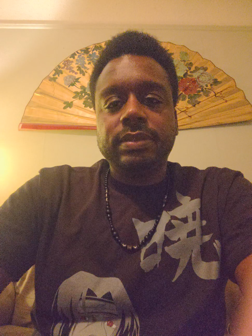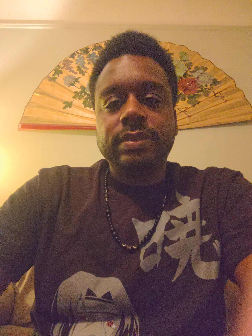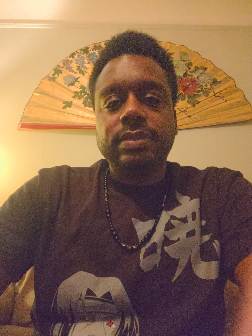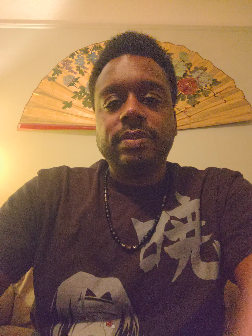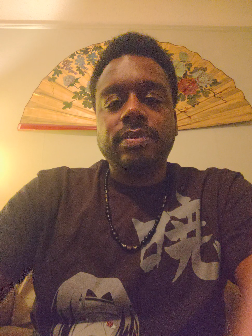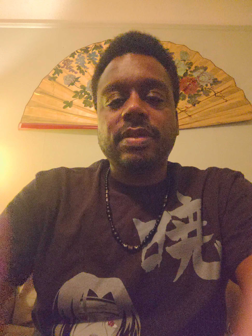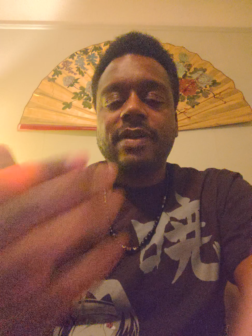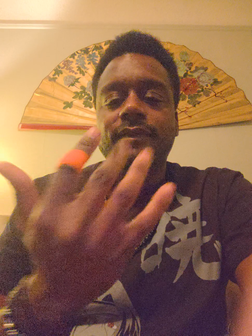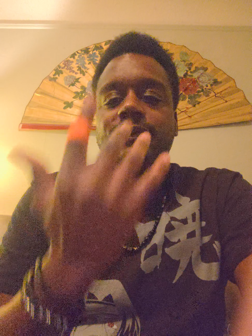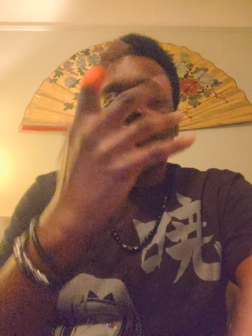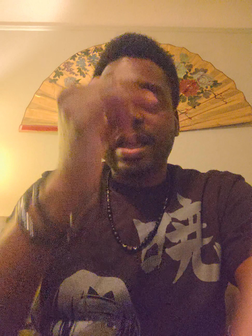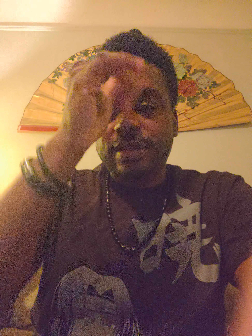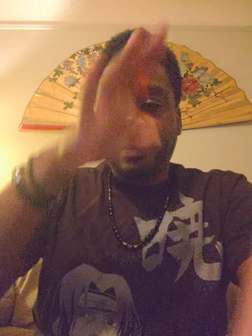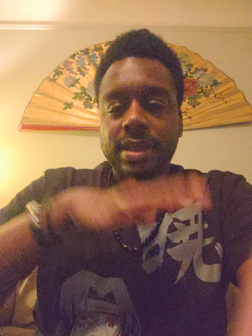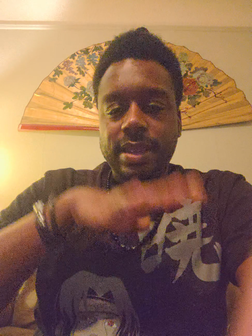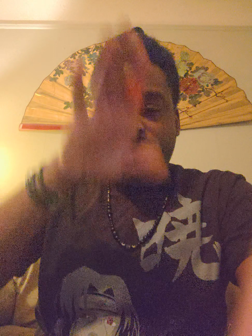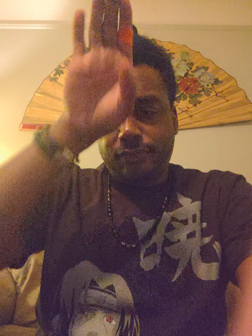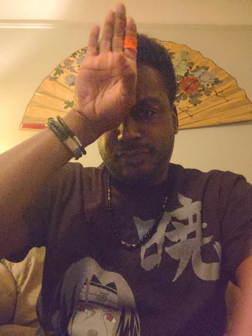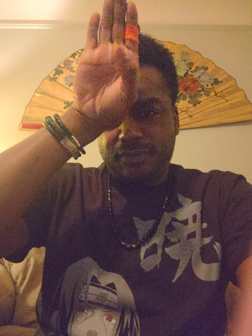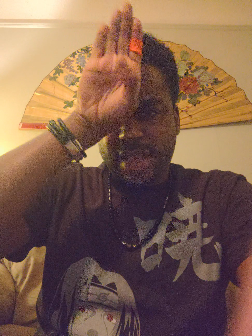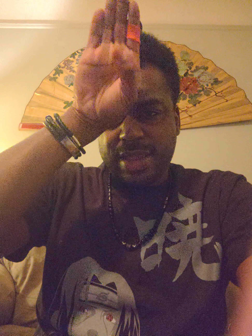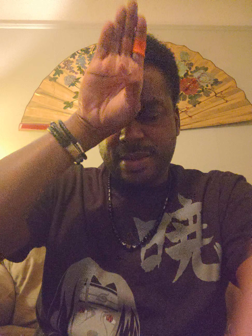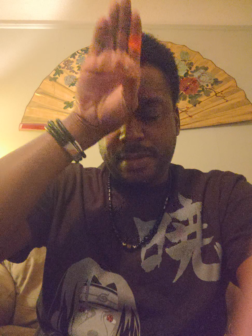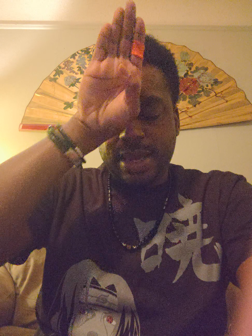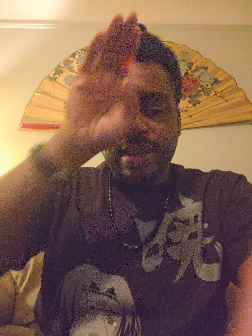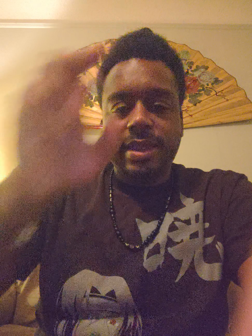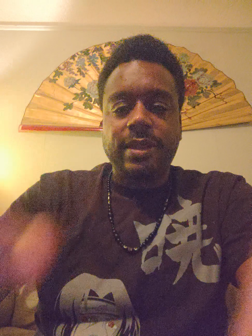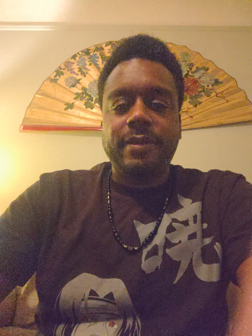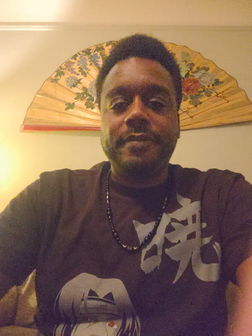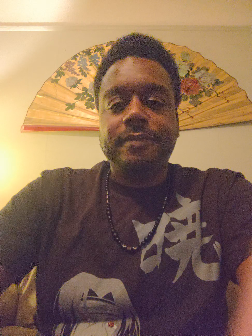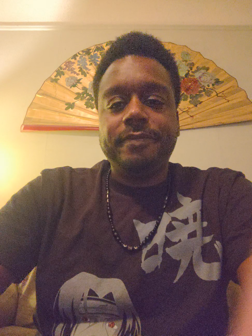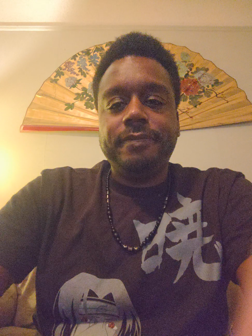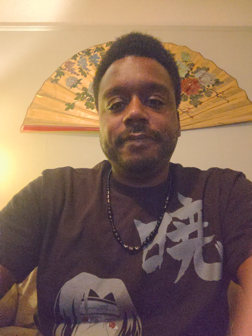fireman